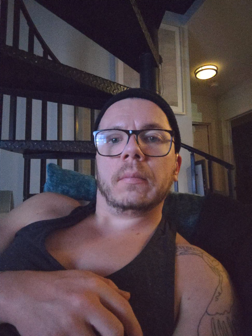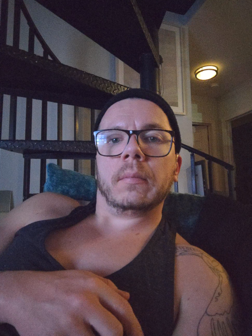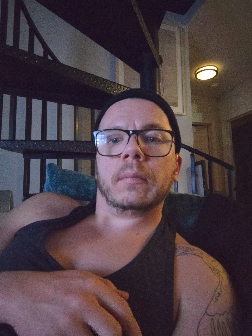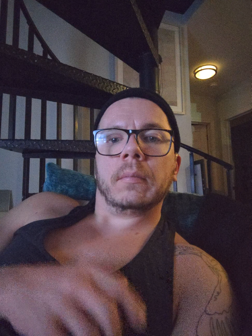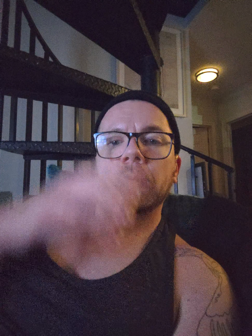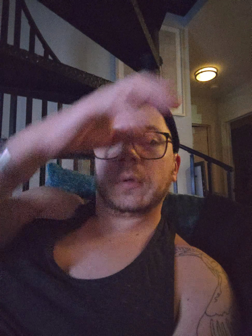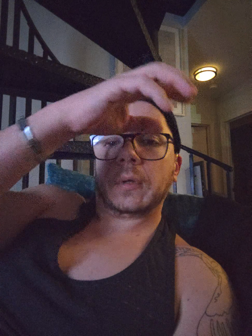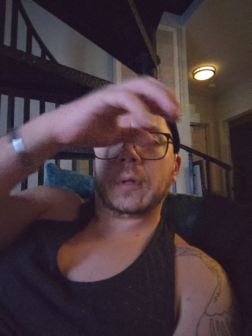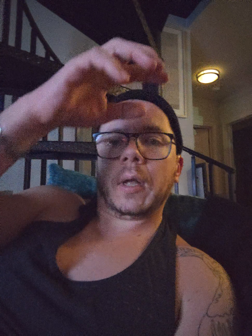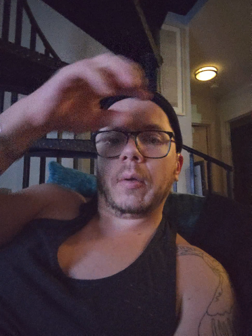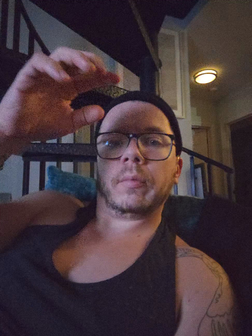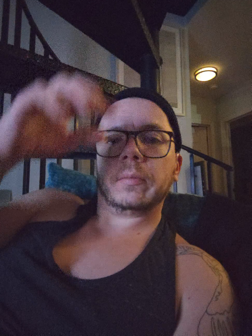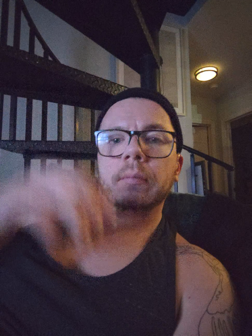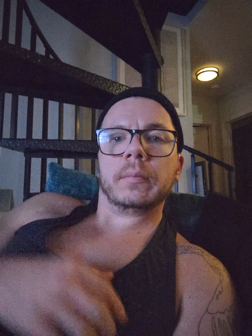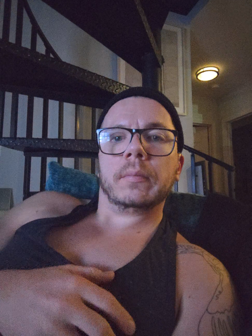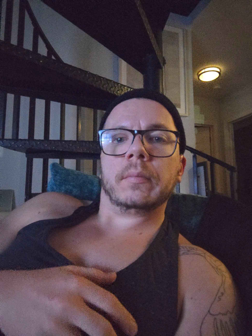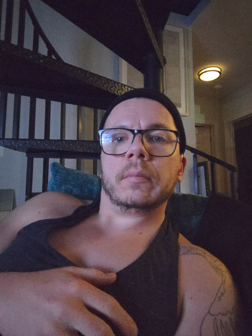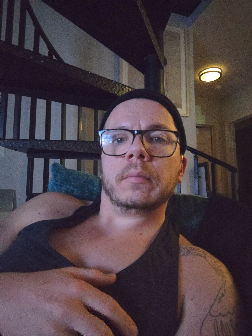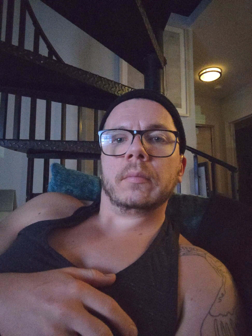cloud